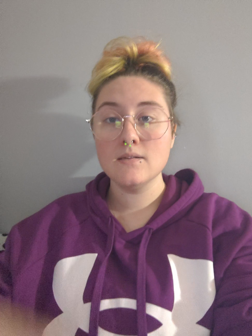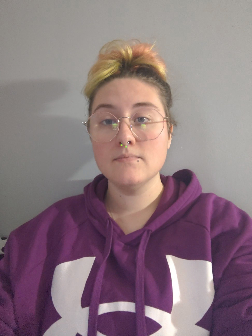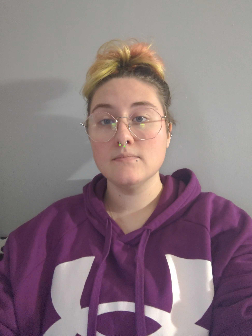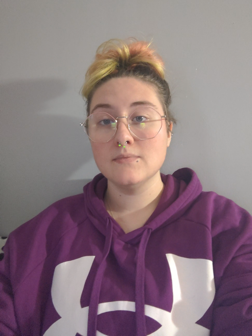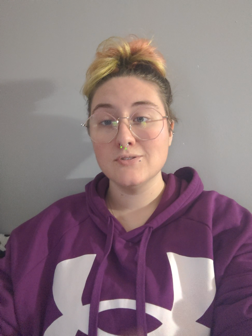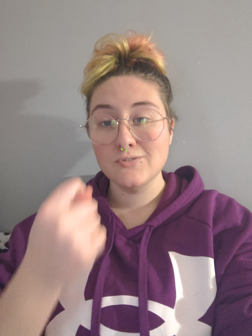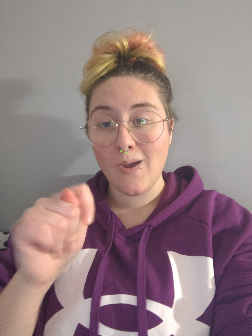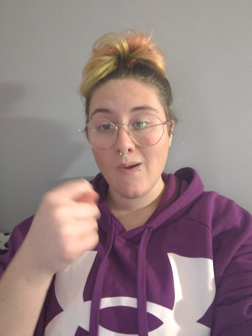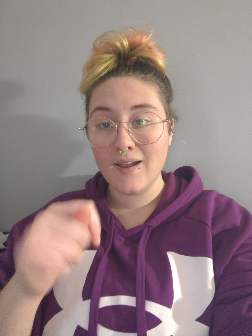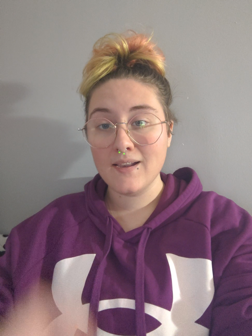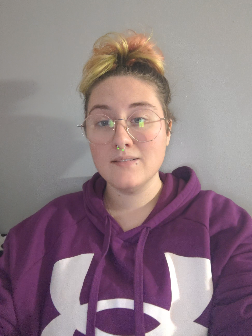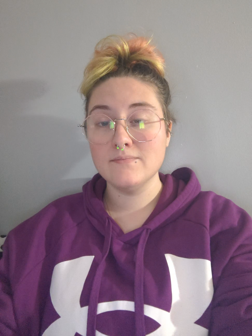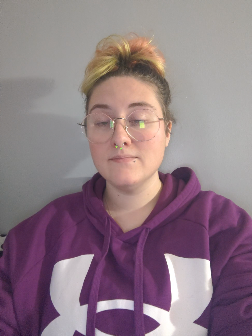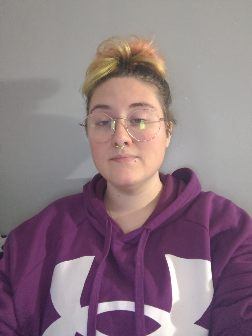toy